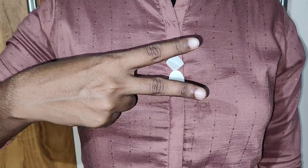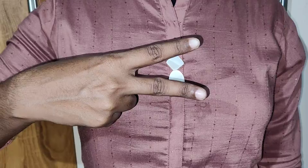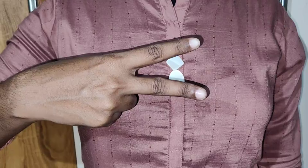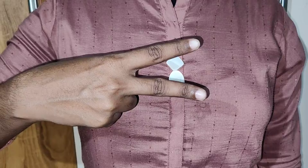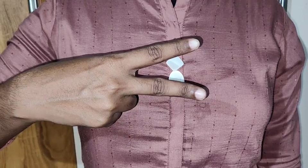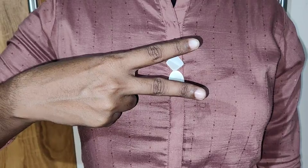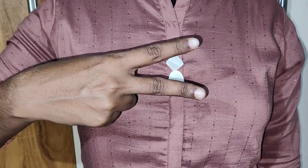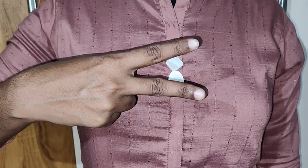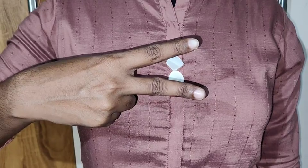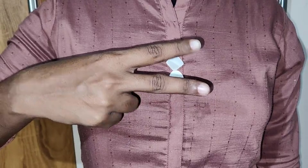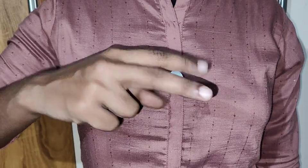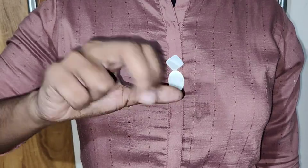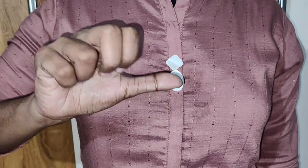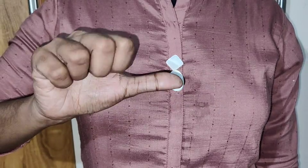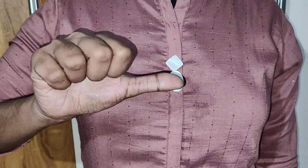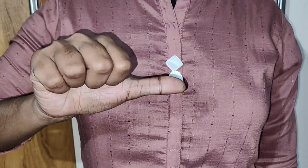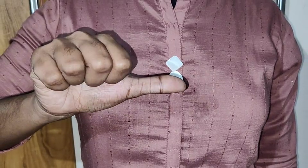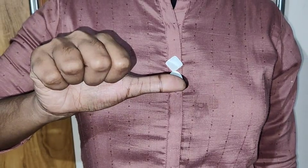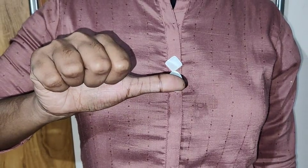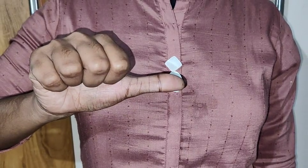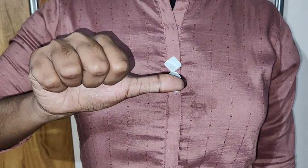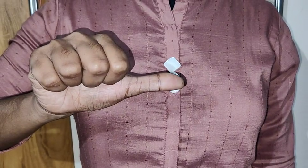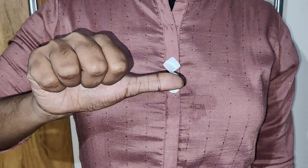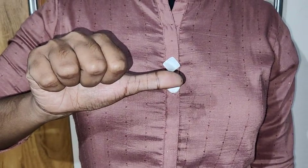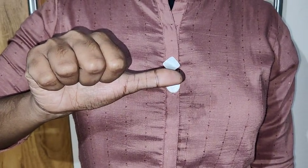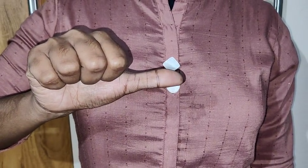ഐ